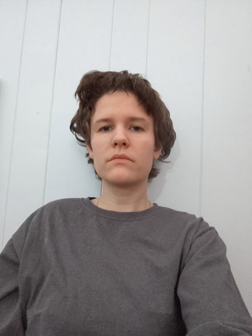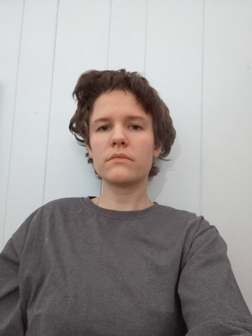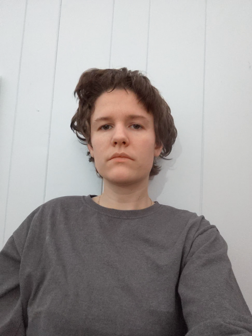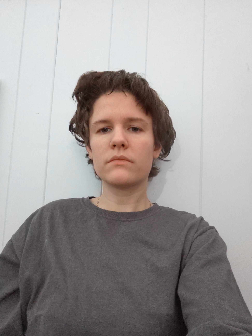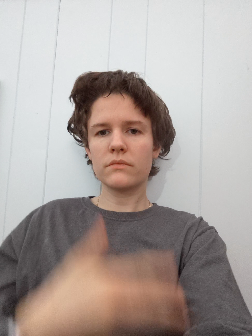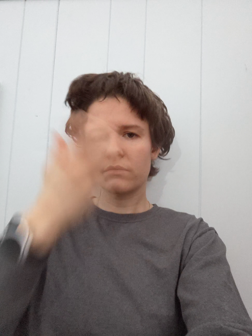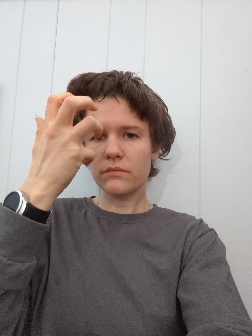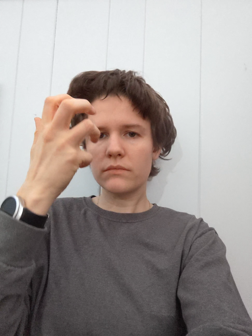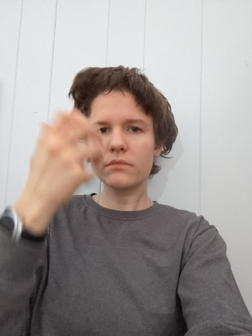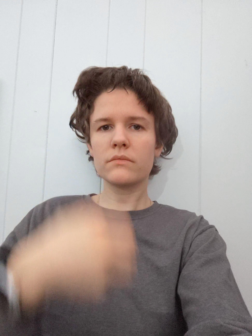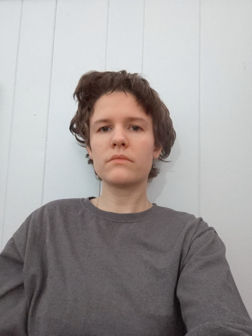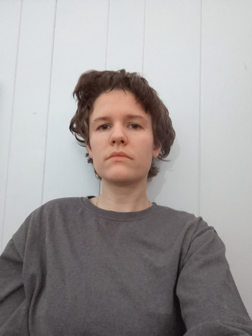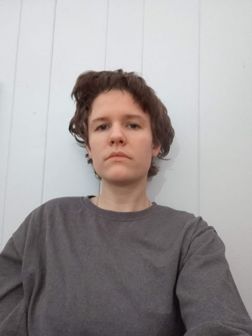mad